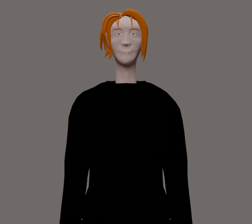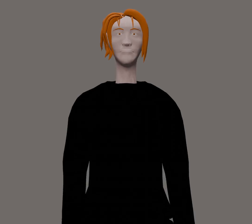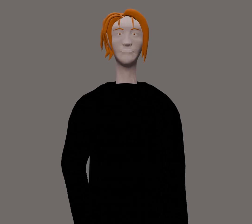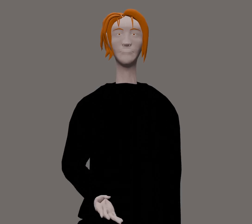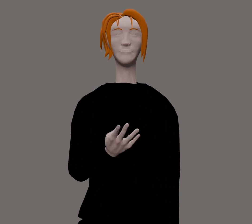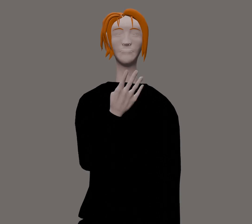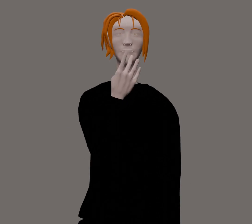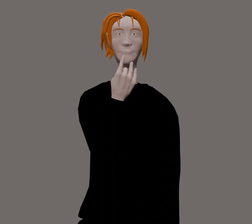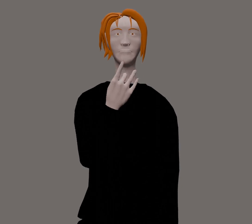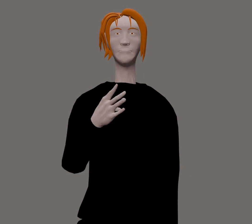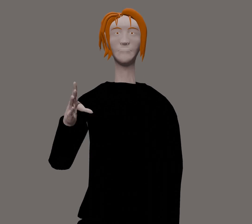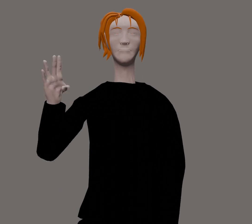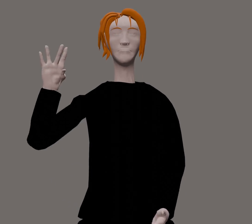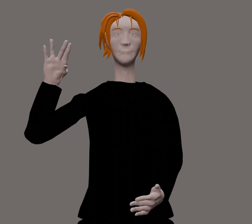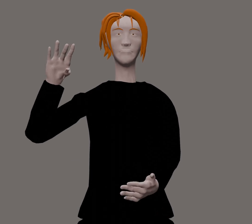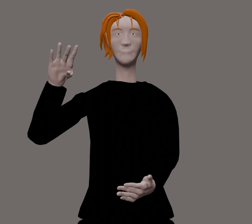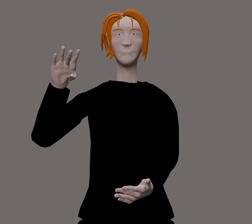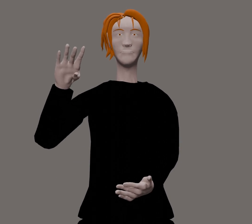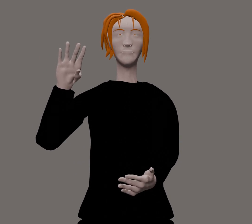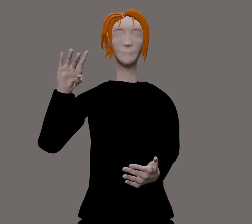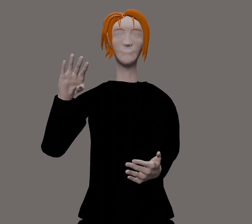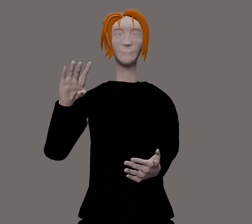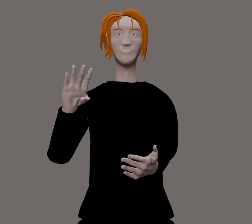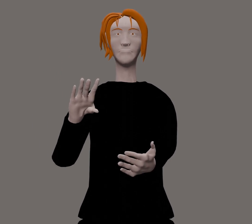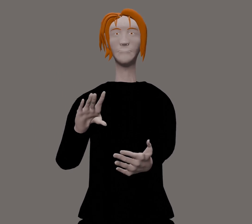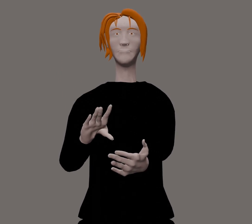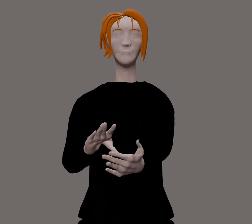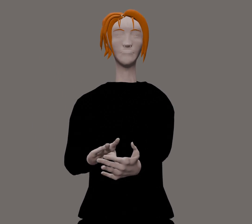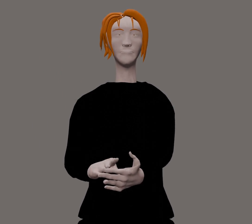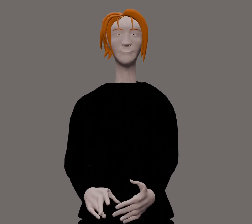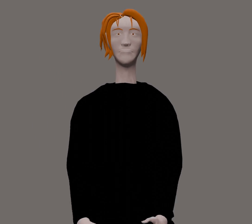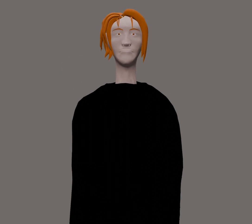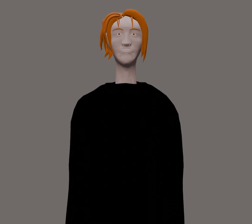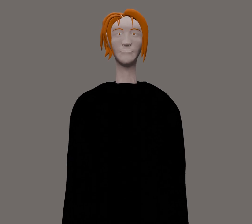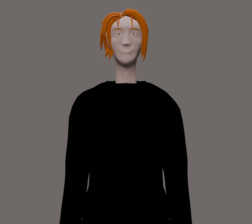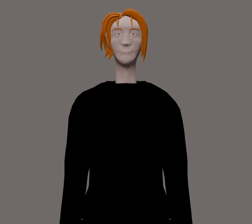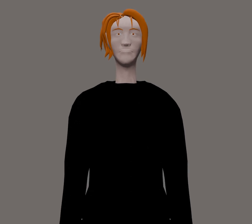Beam